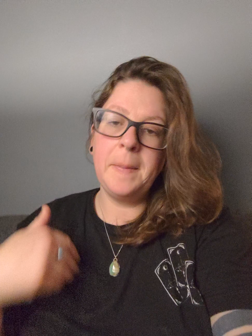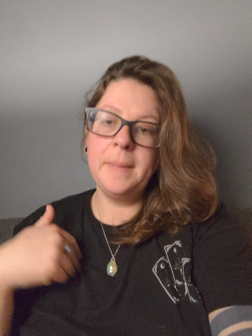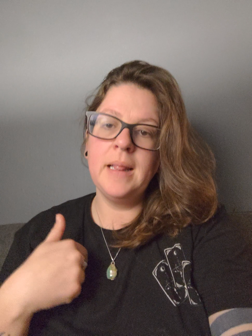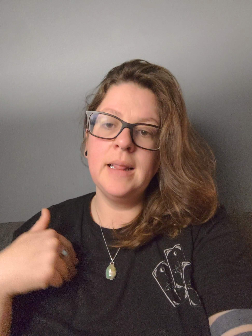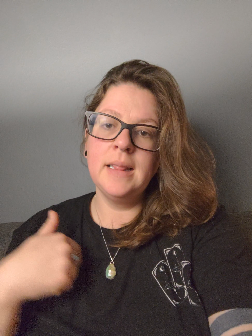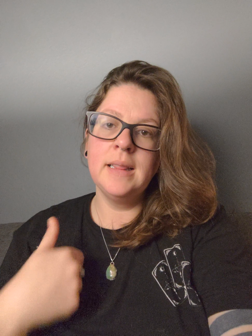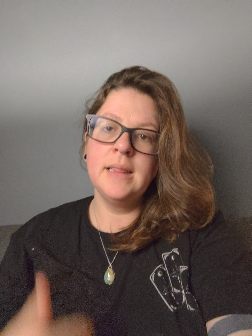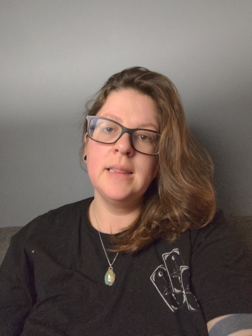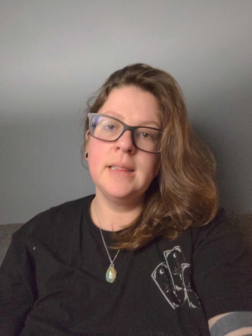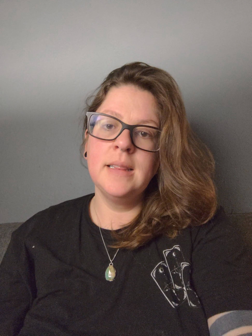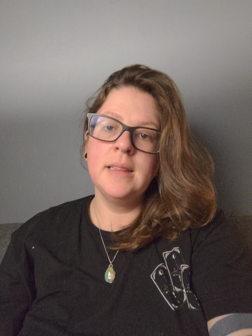animal